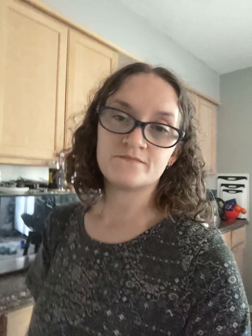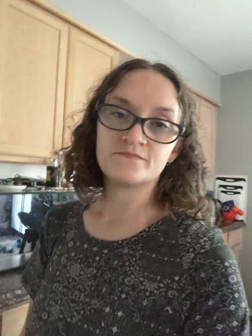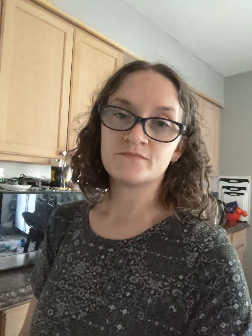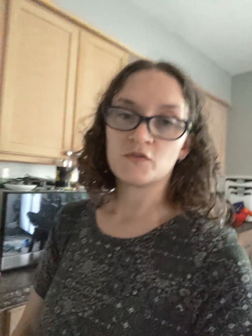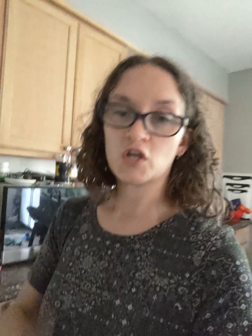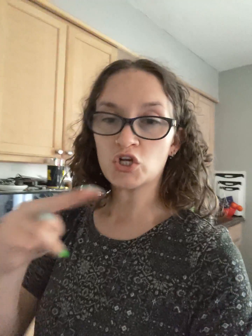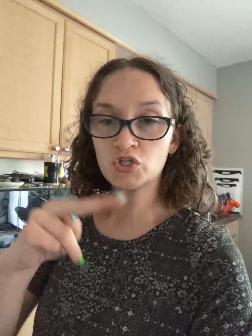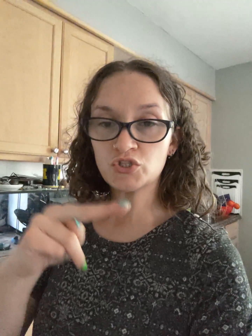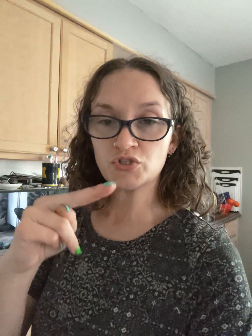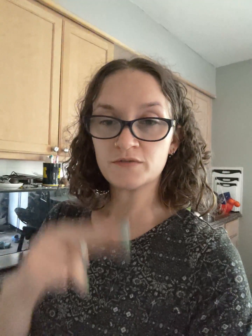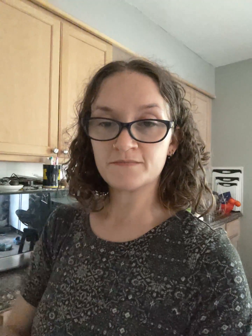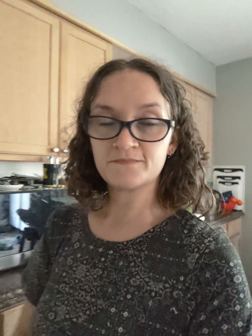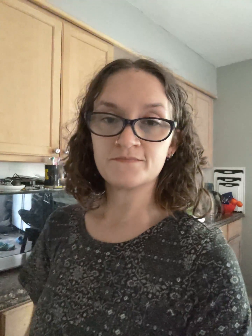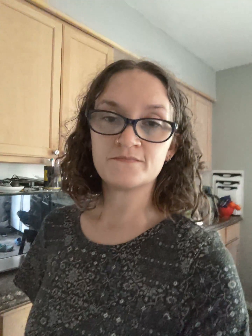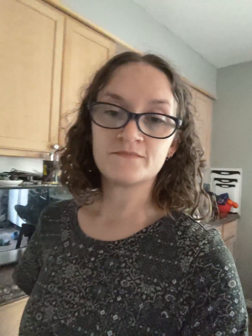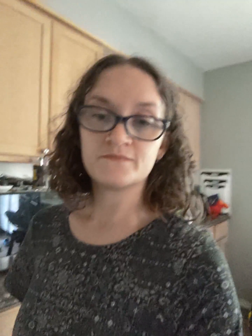nurse